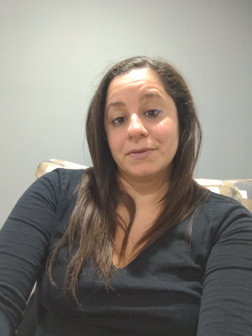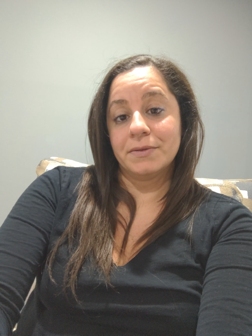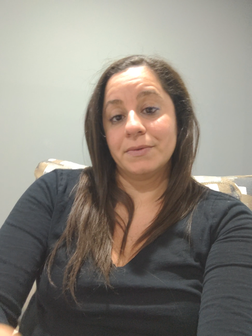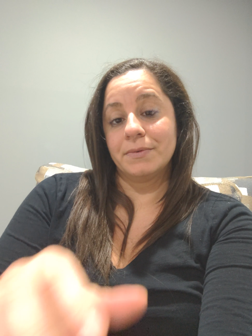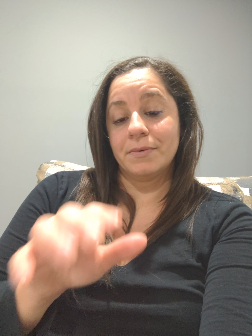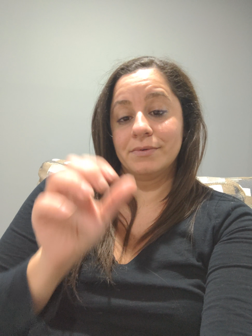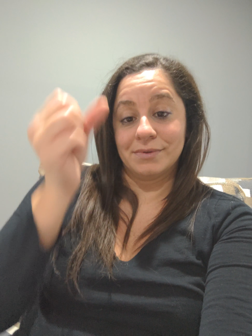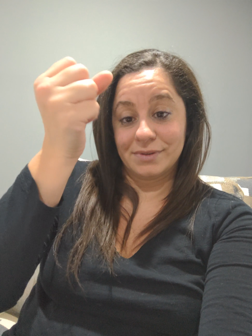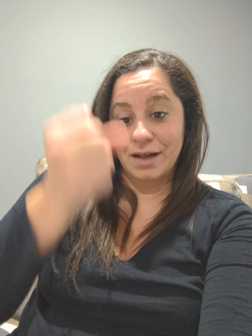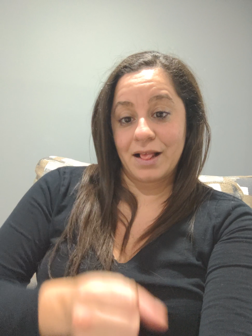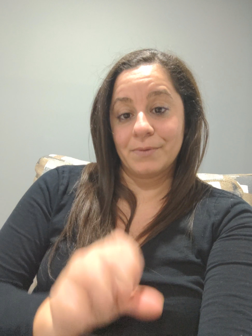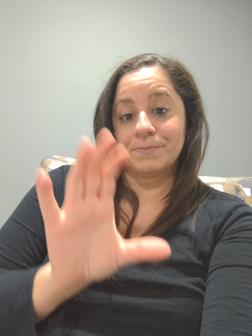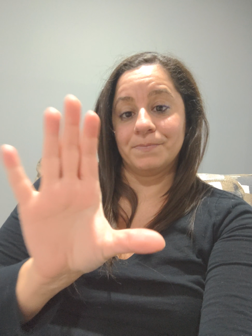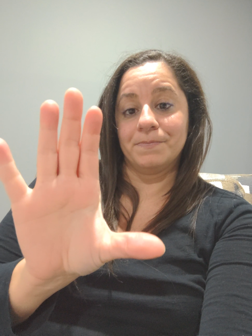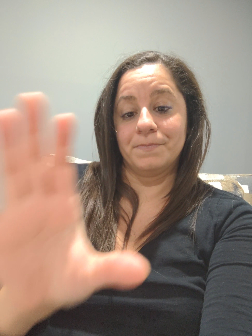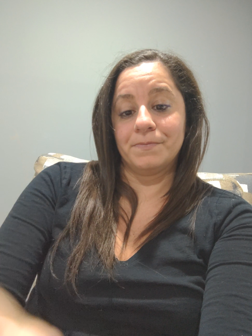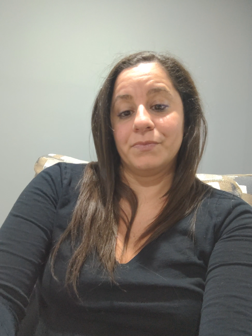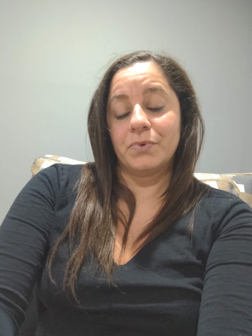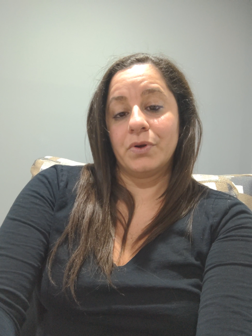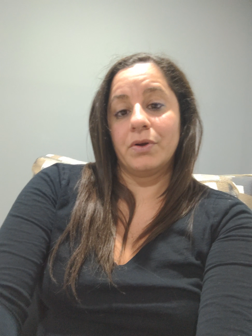mitten